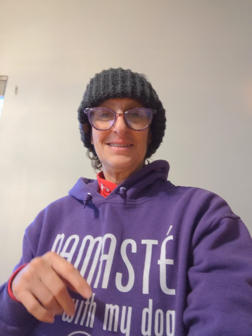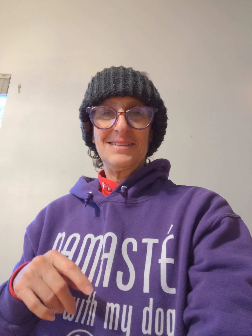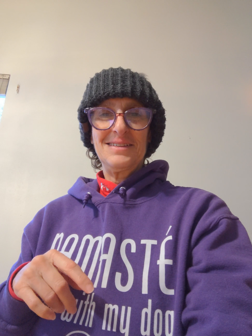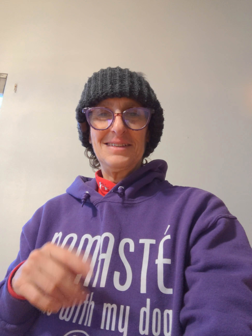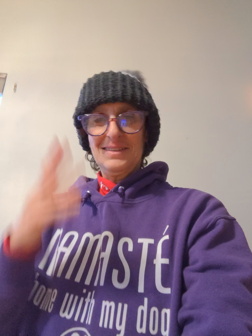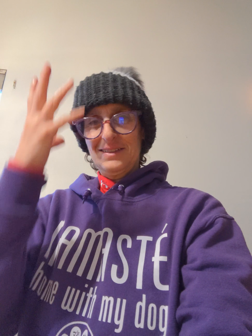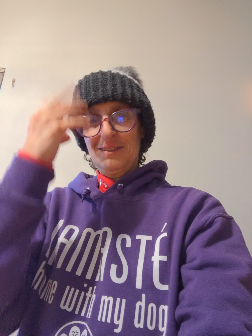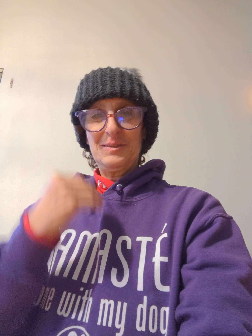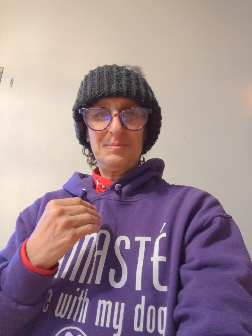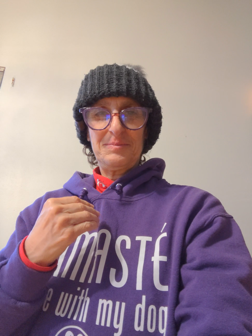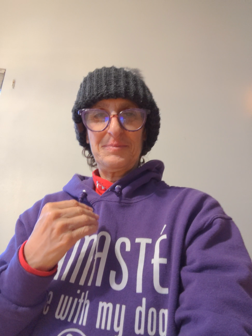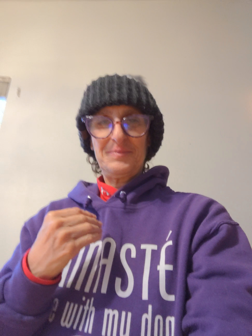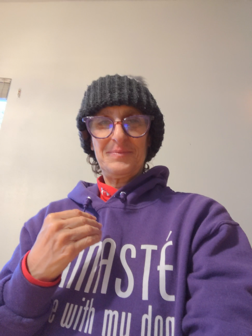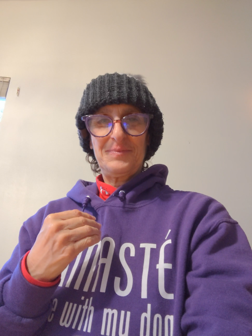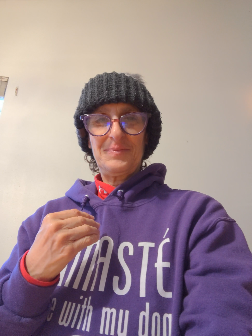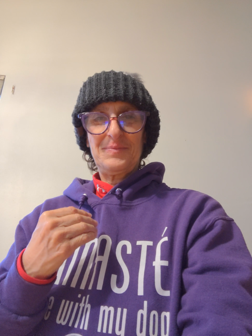sleep